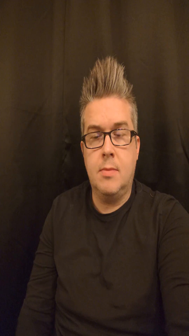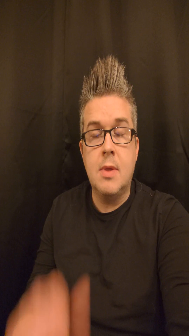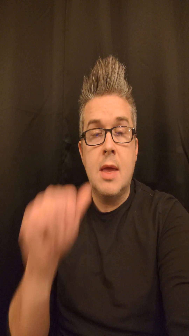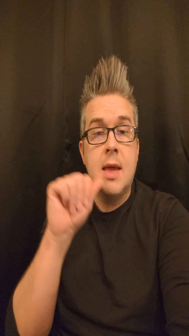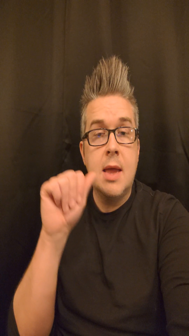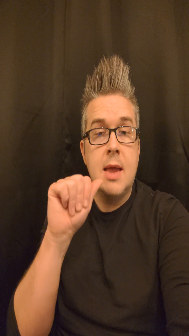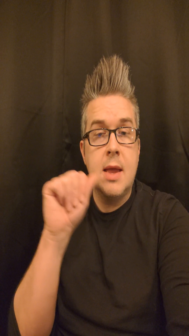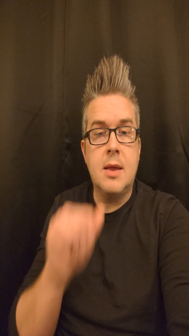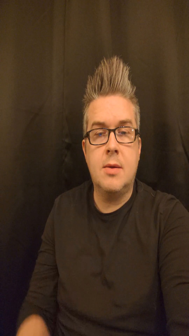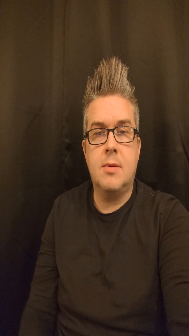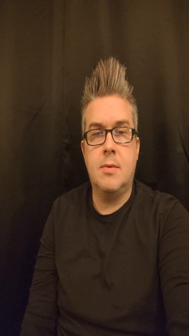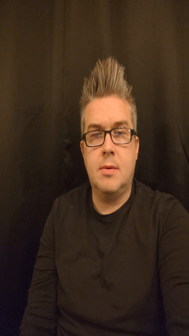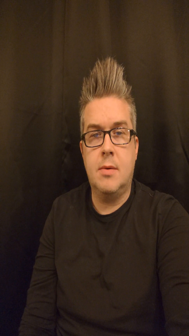aunt